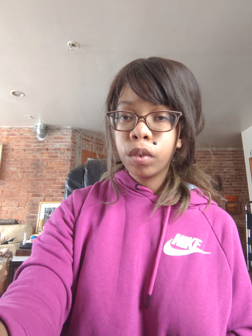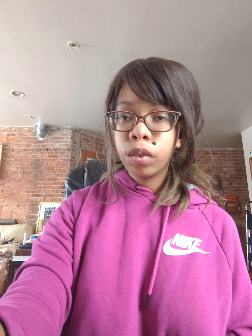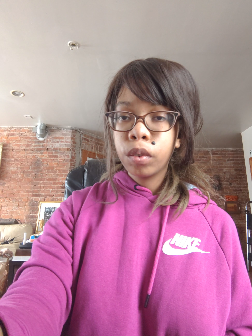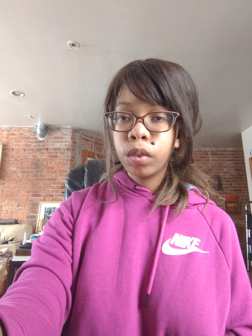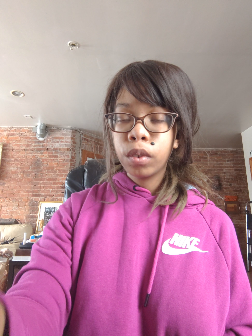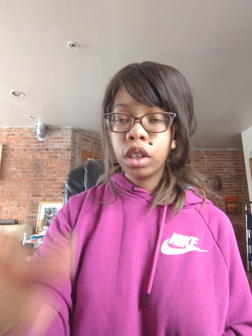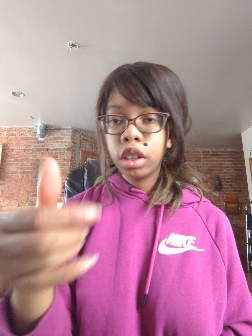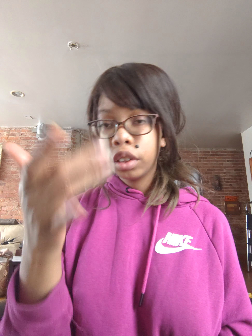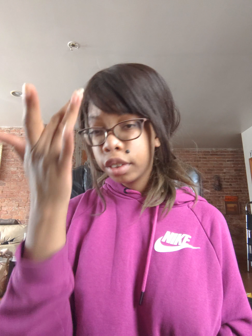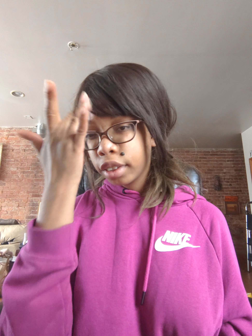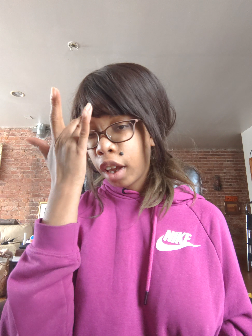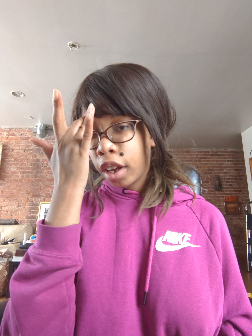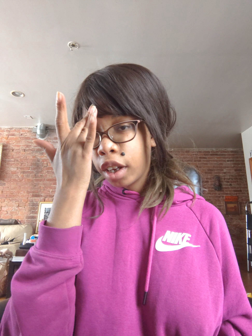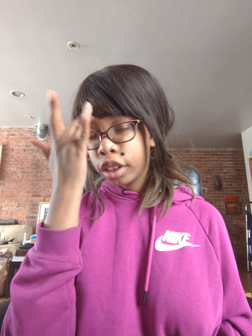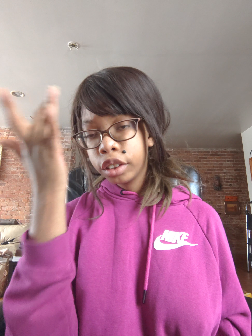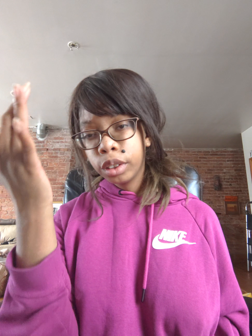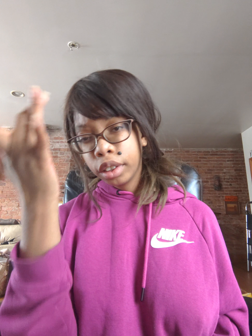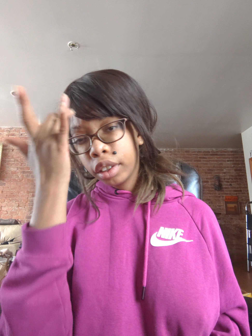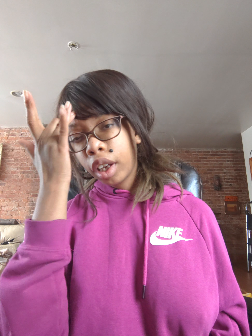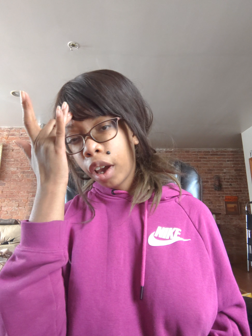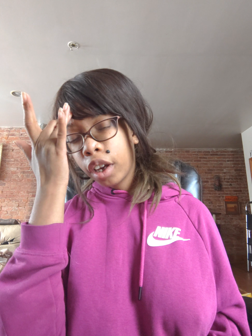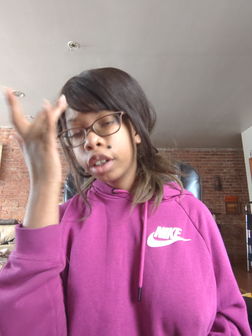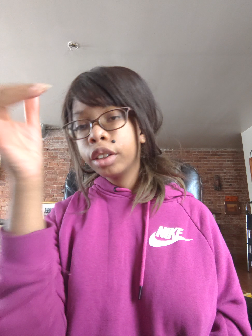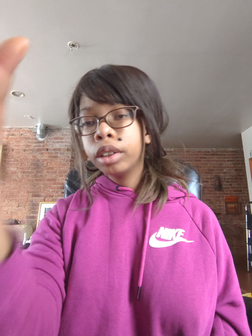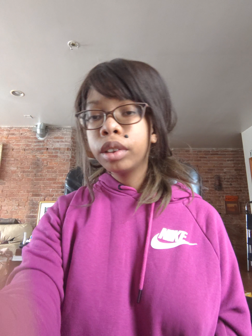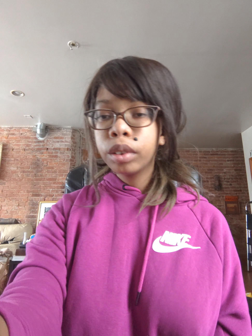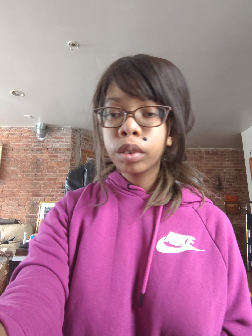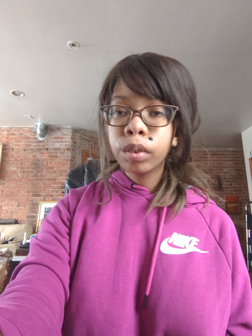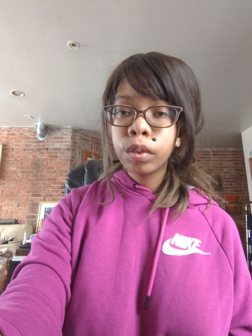sick